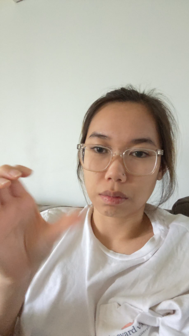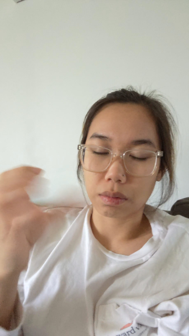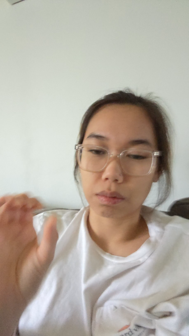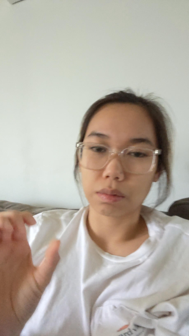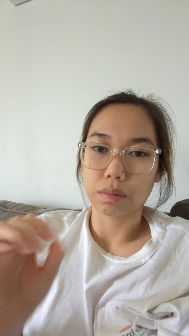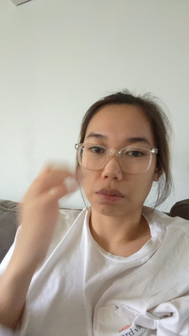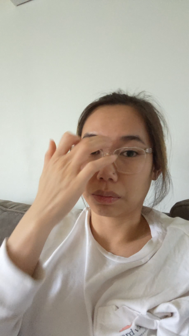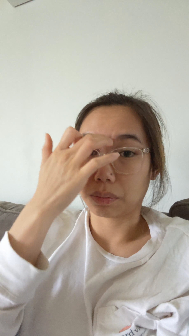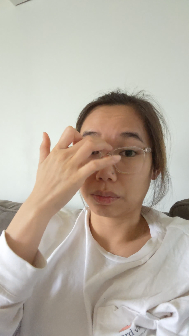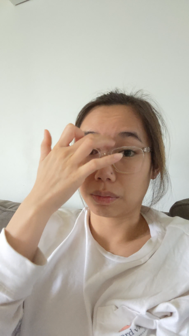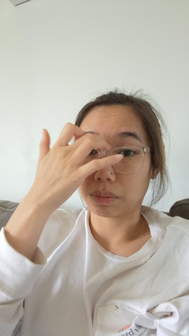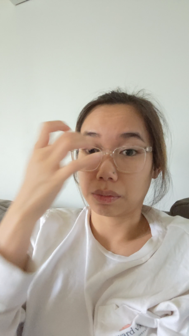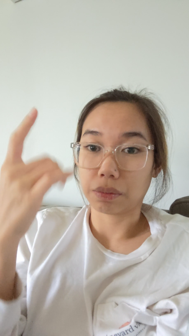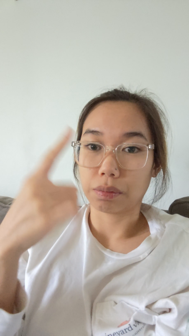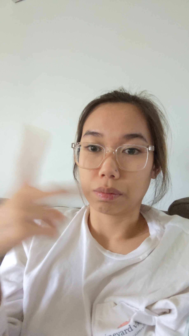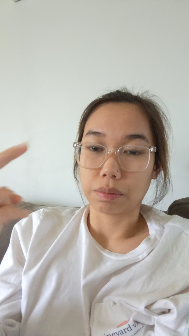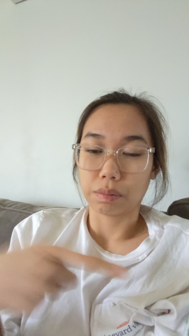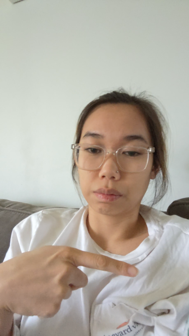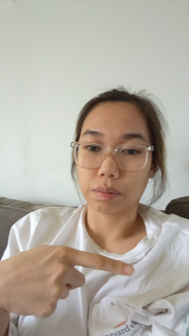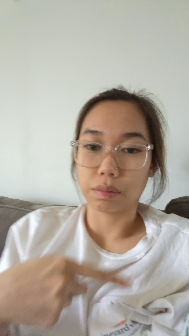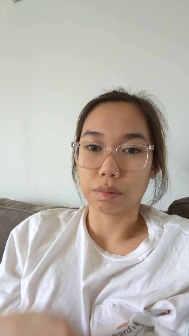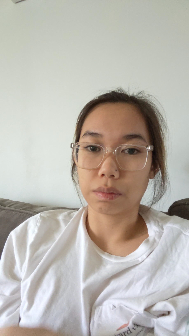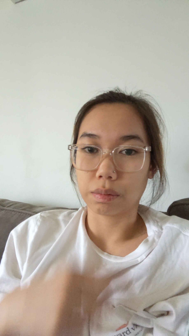cut